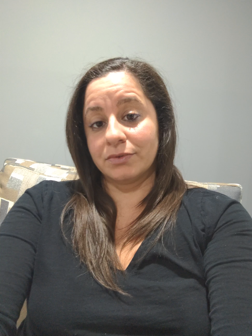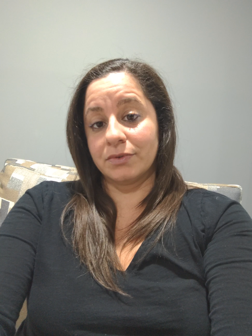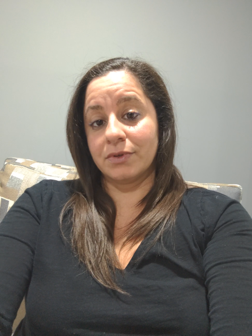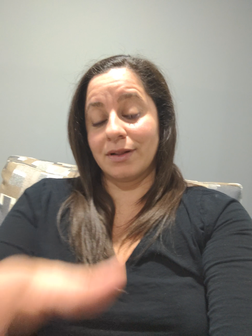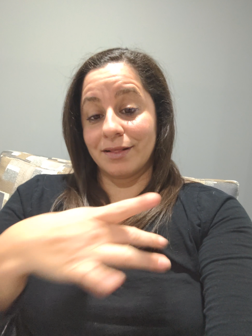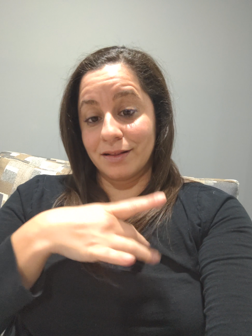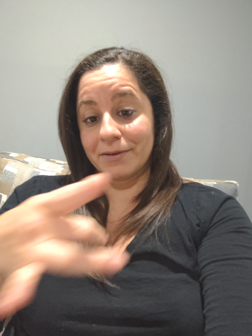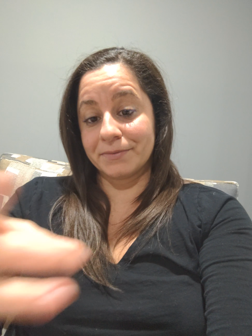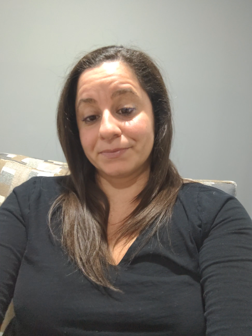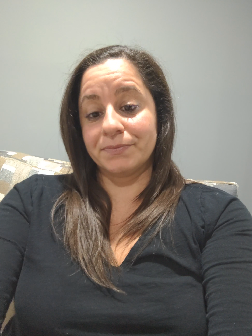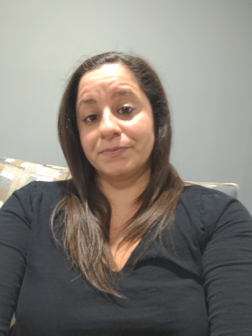like